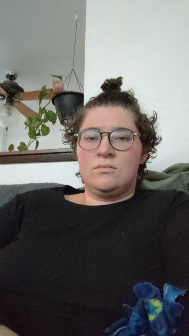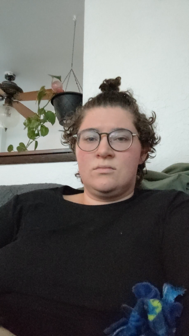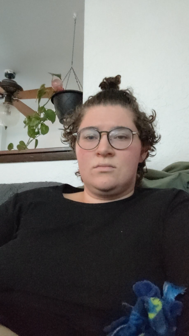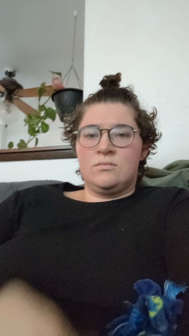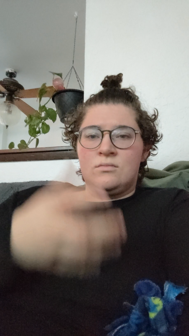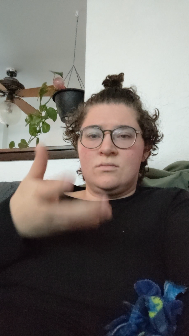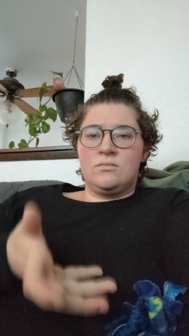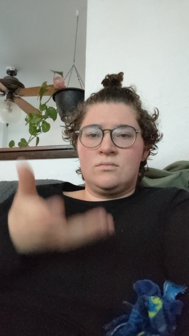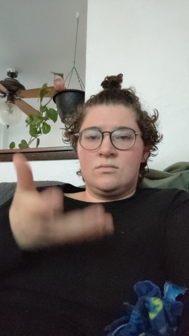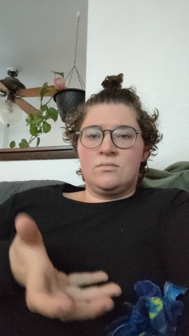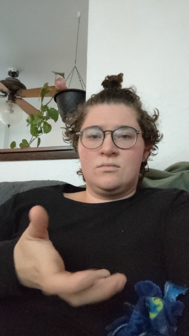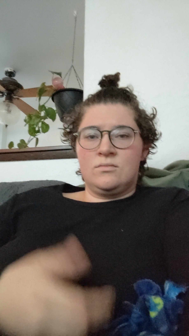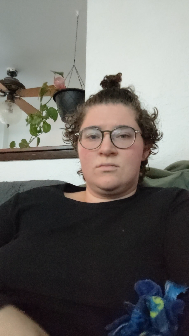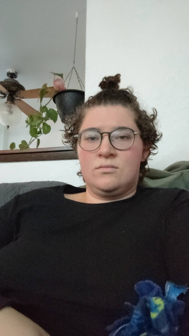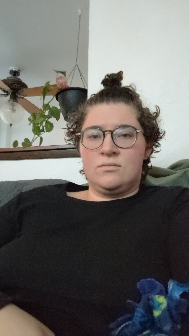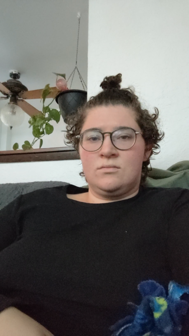heavy